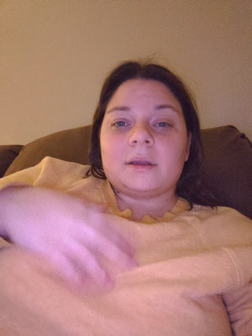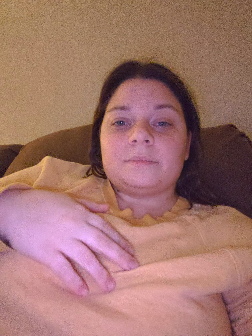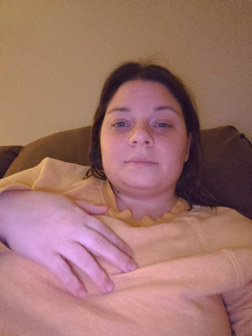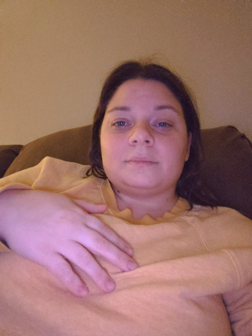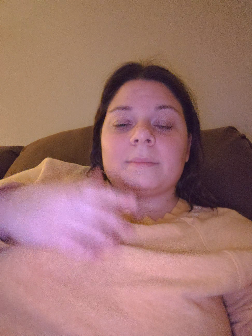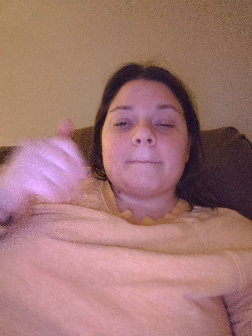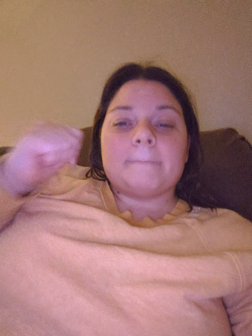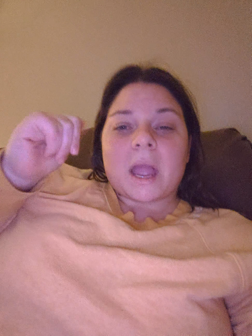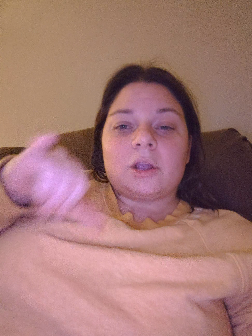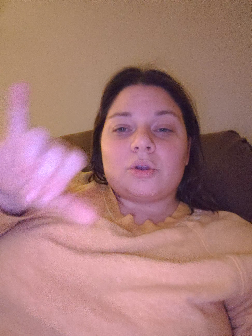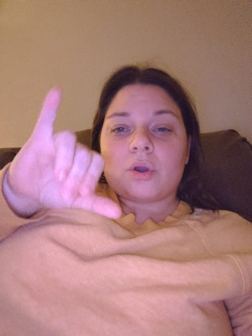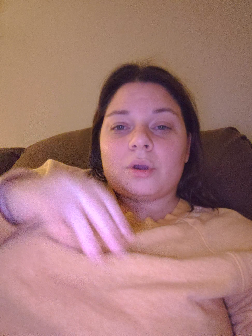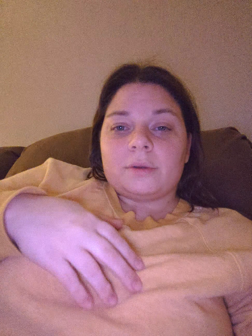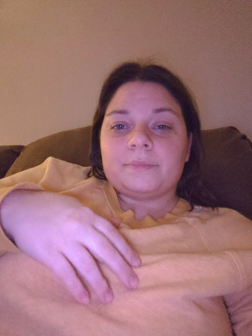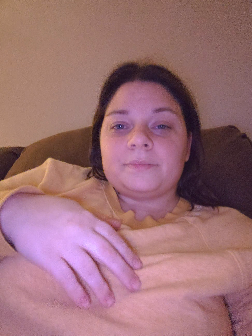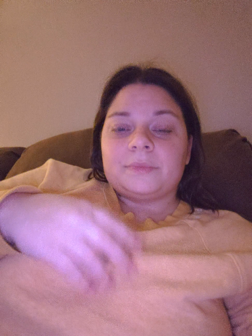backyard